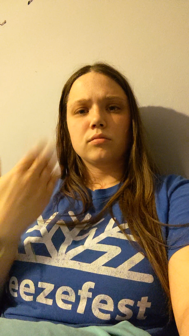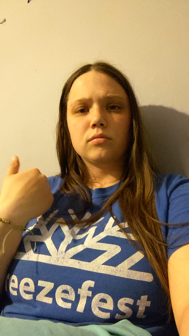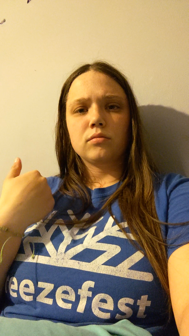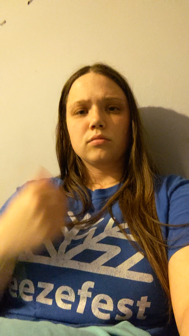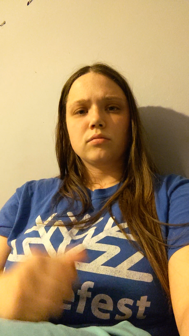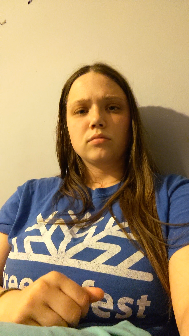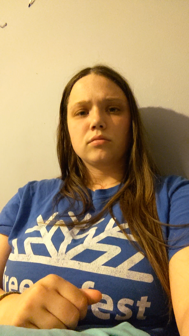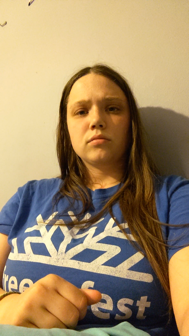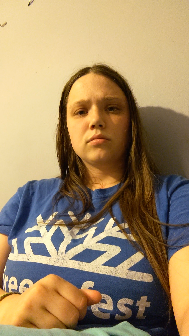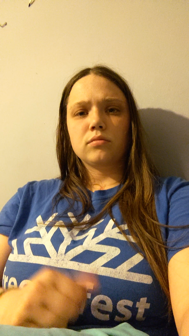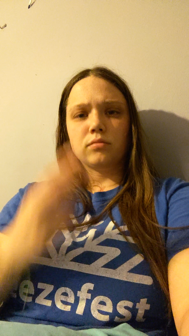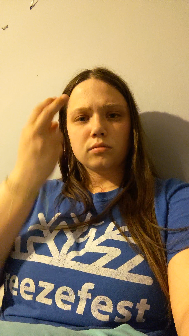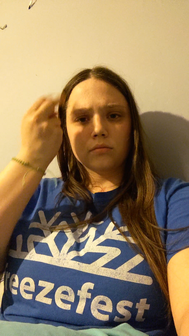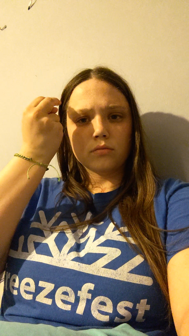bunny